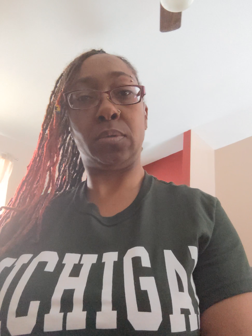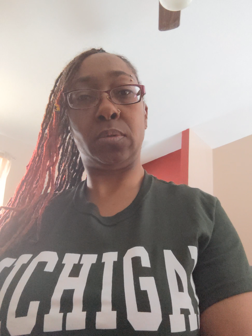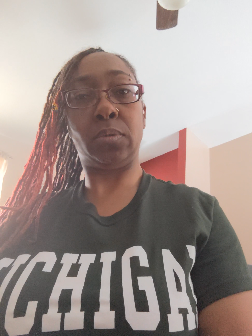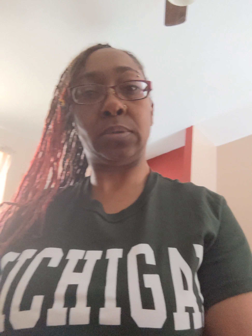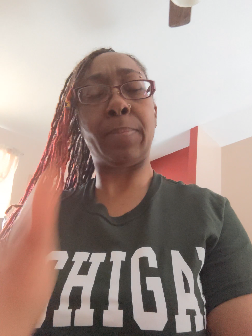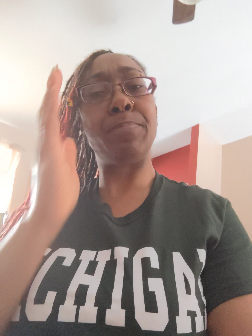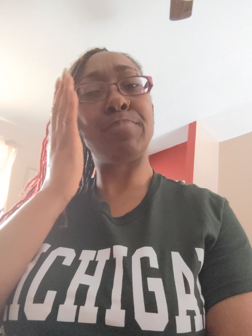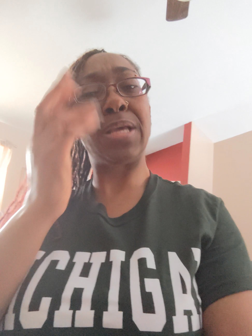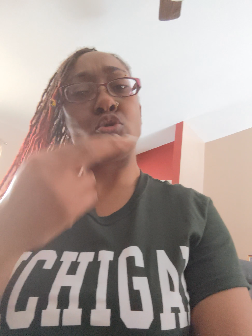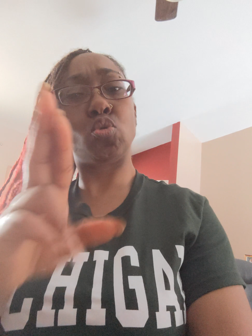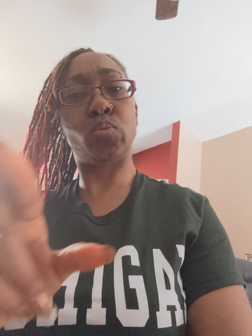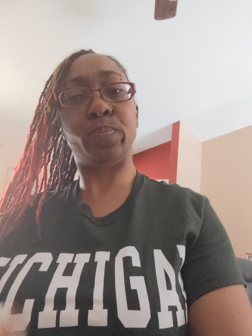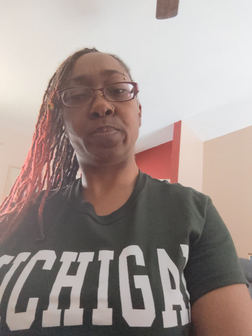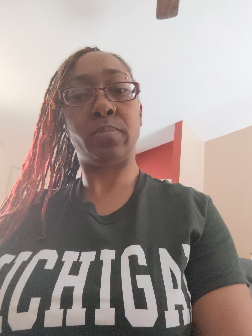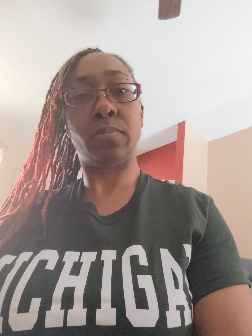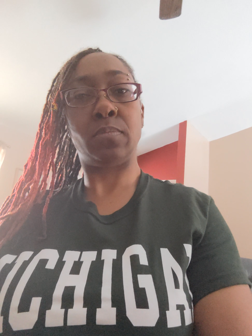bedroom